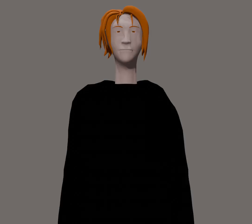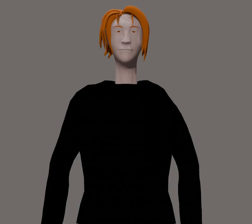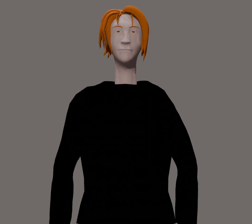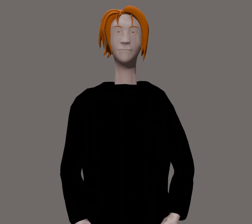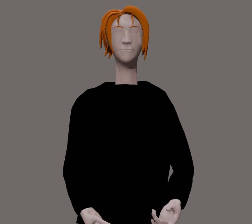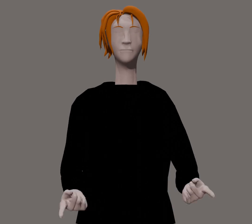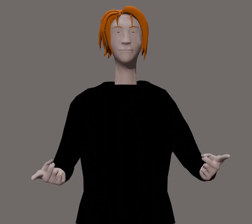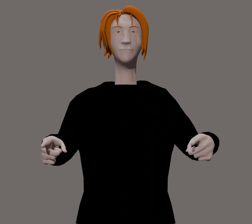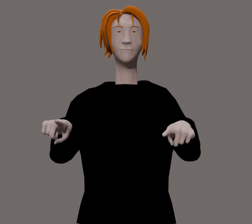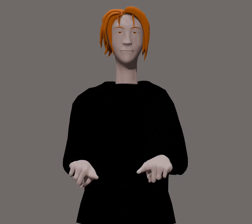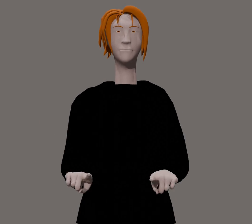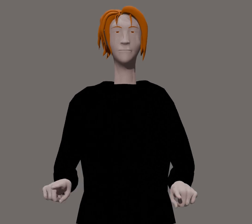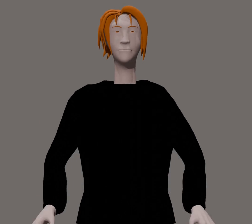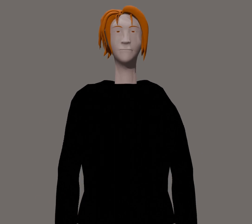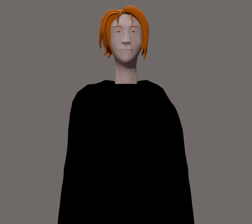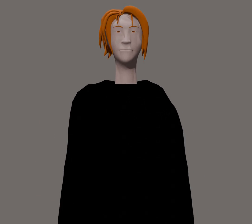Coincidence